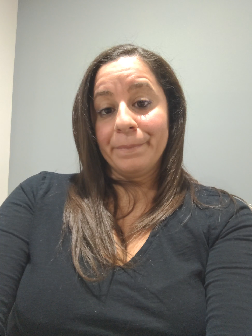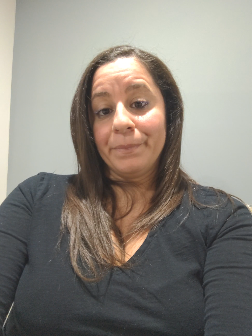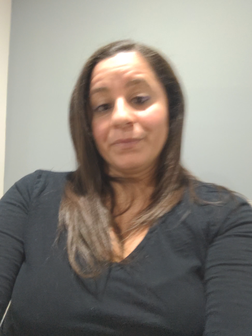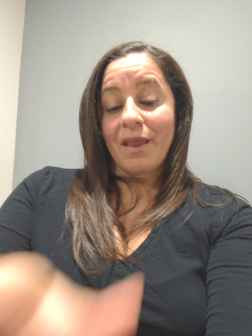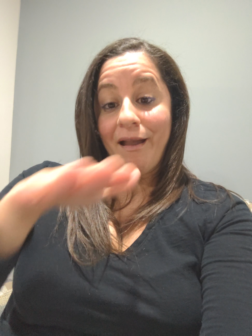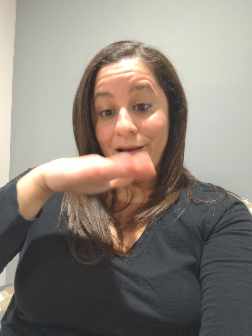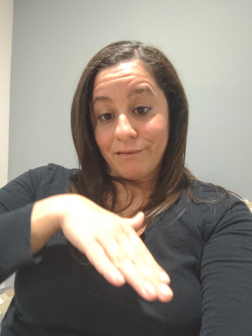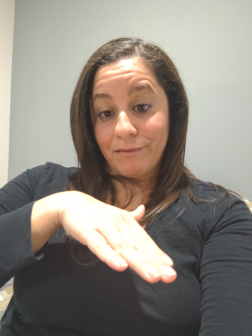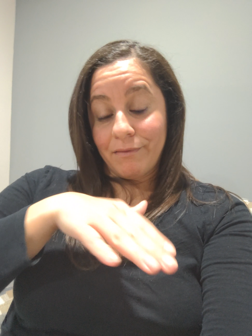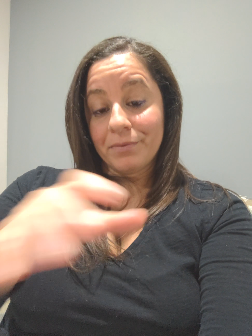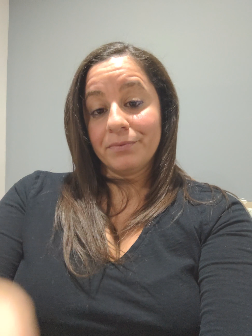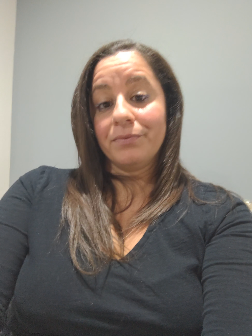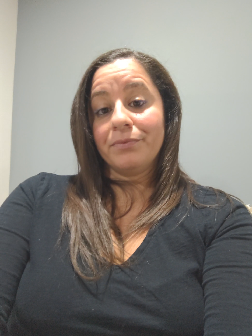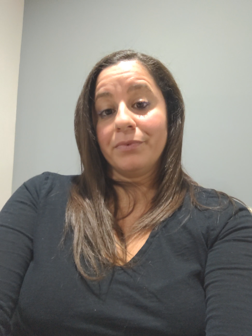on